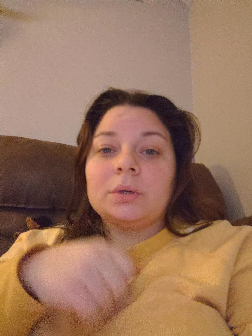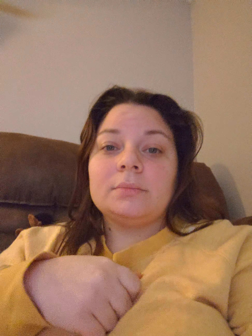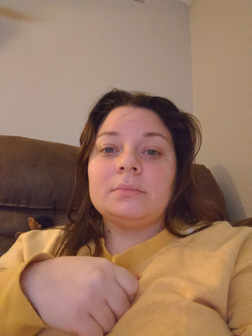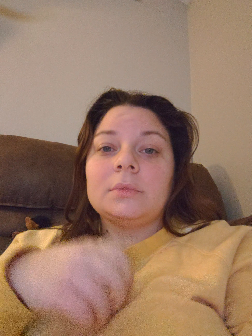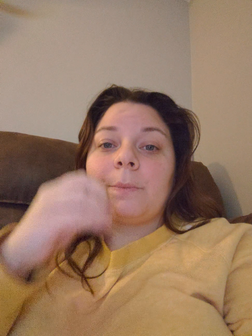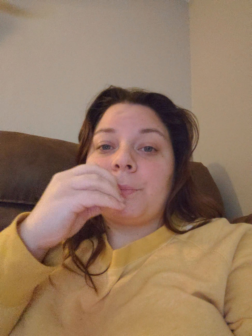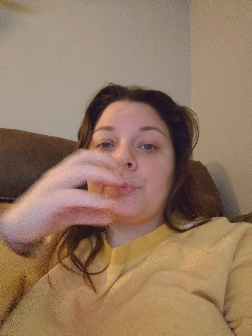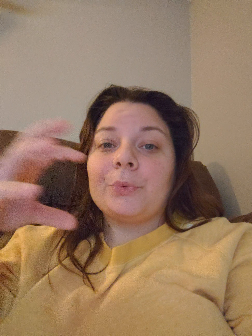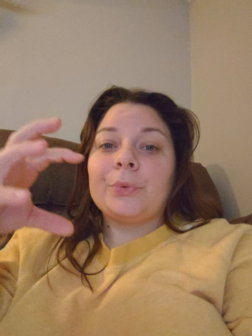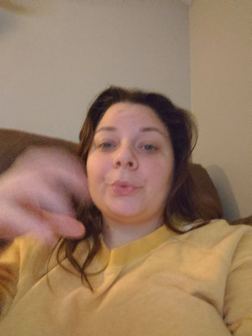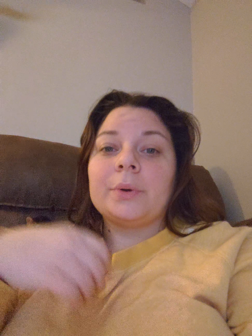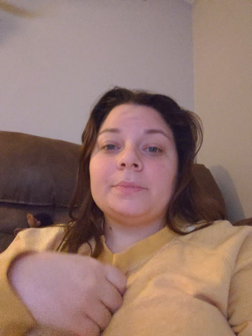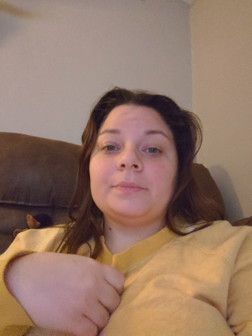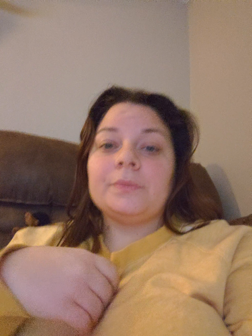balloon